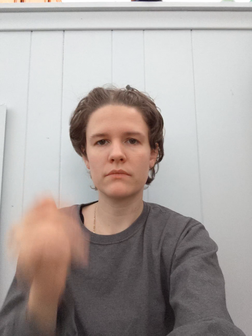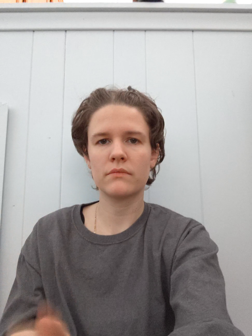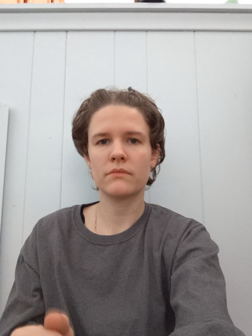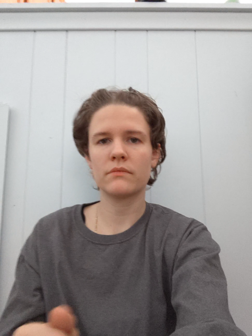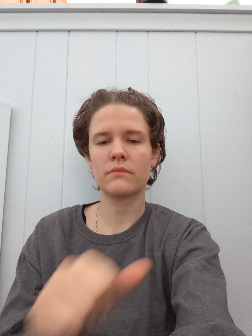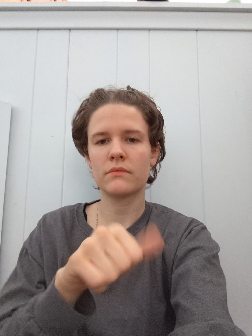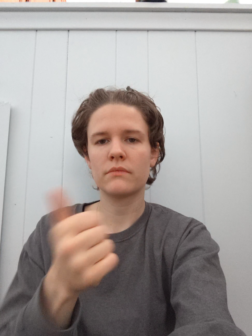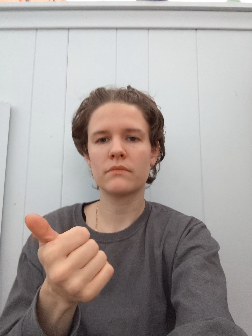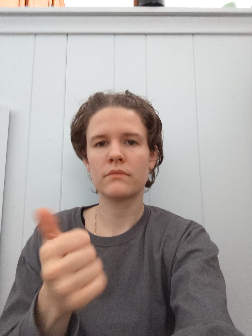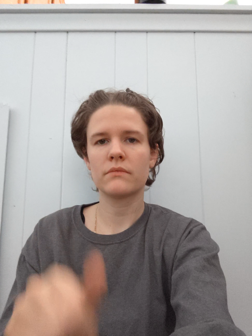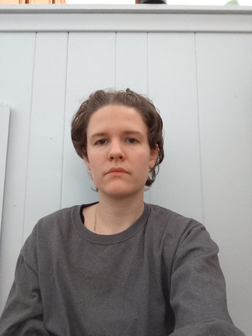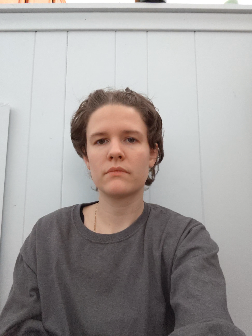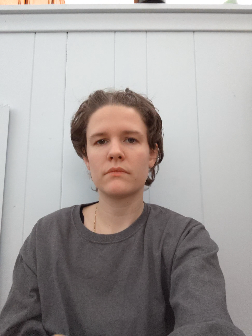another